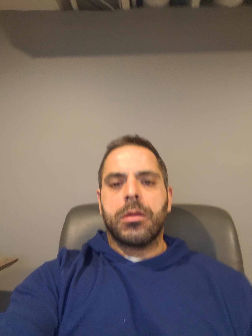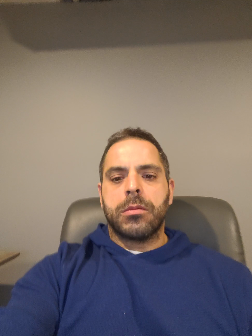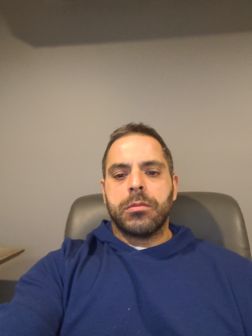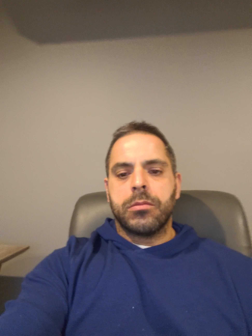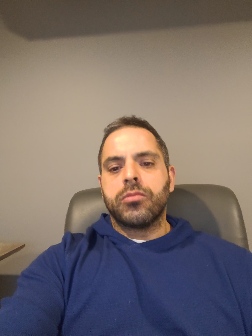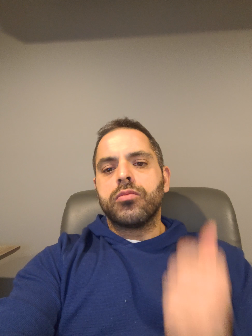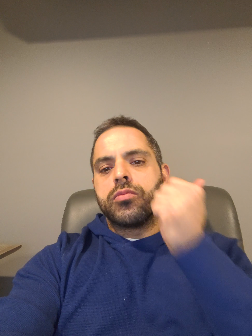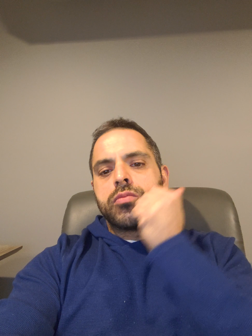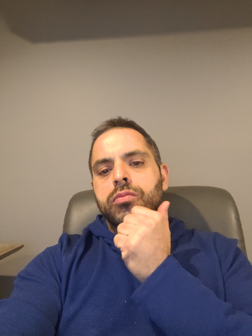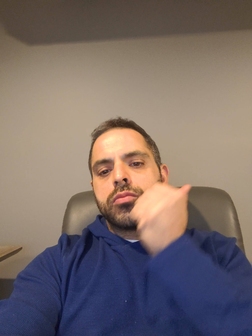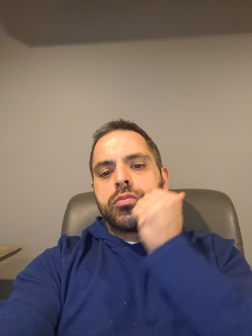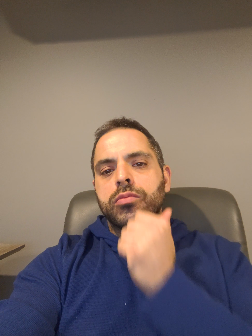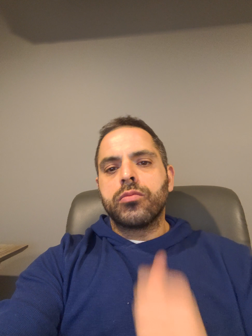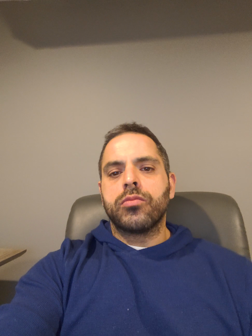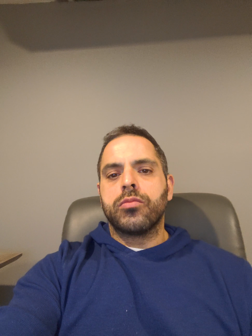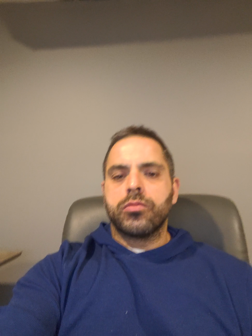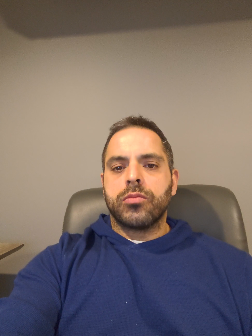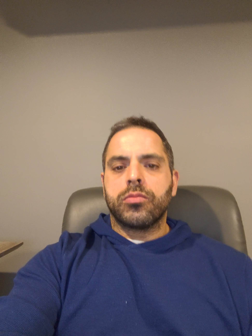every